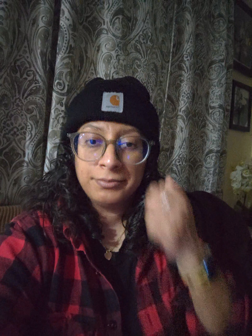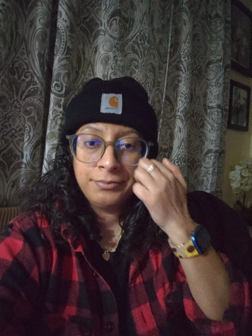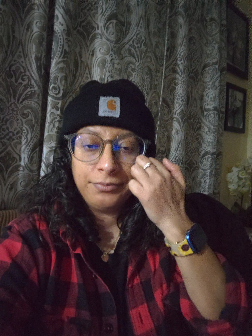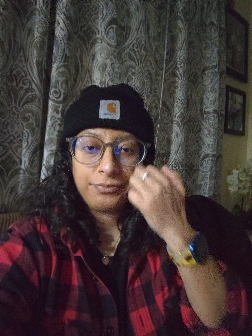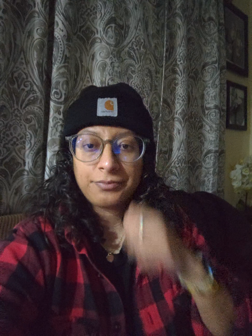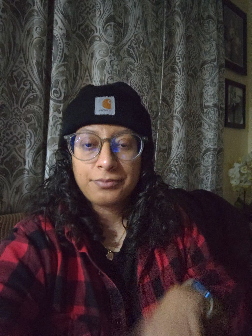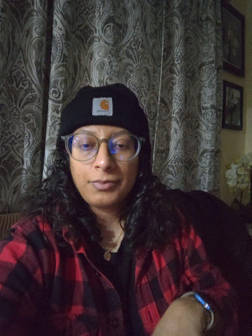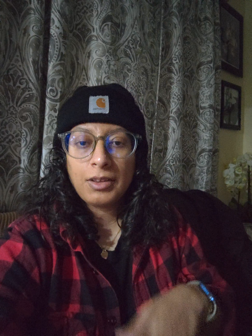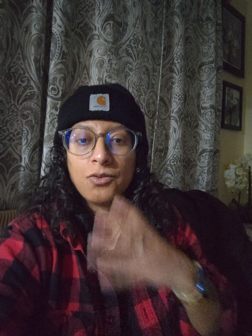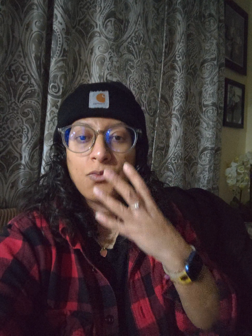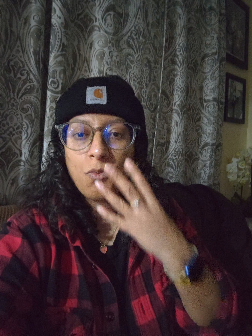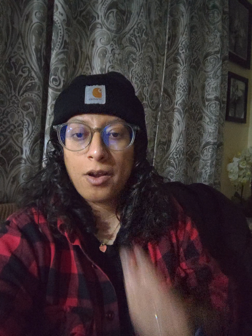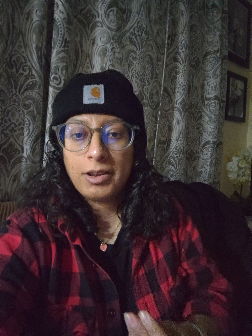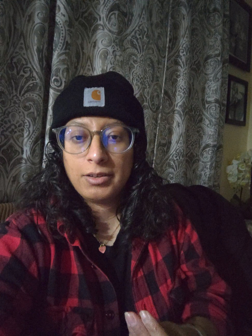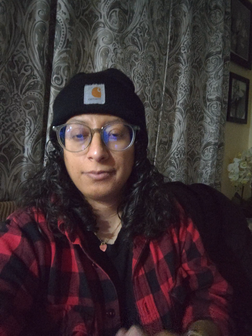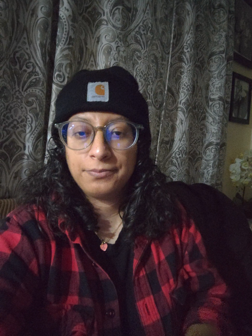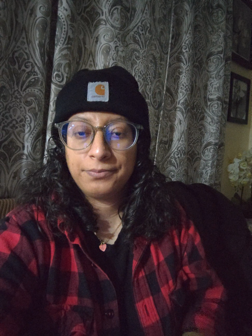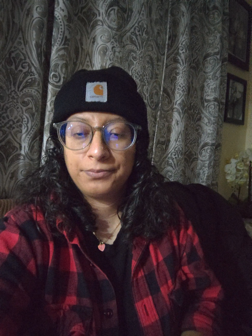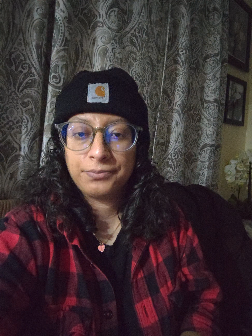wet